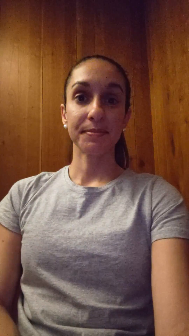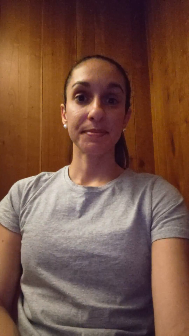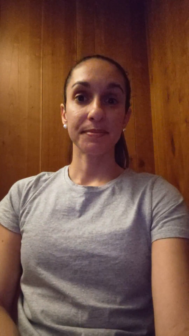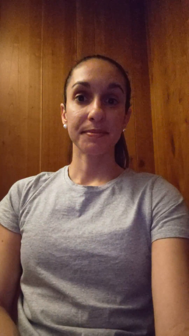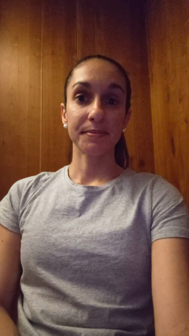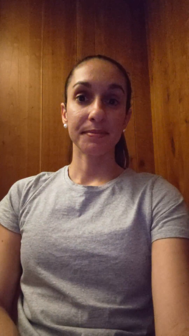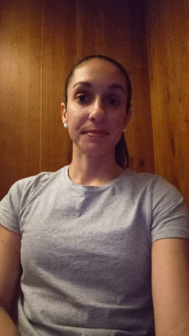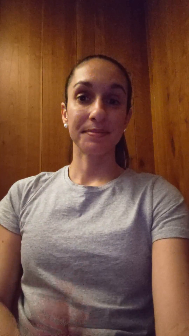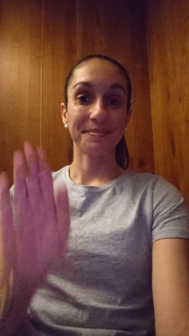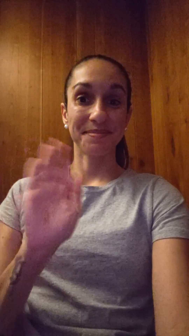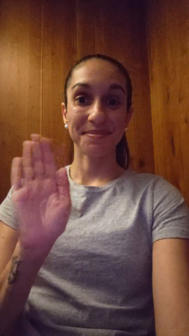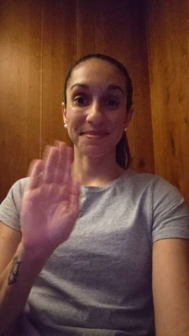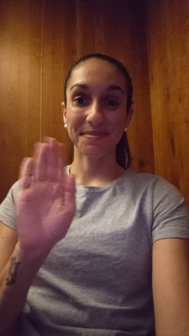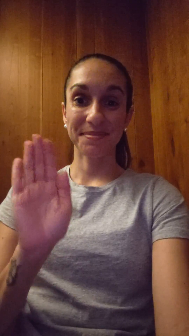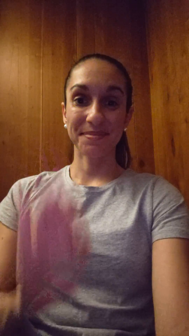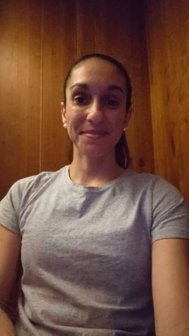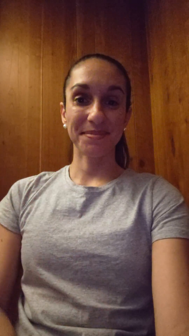hi